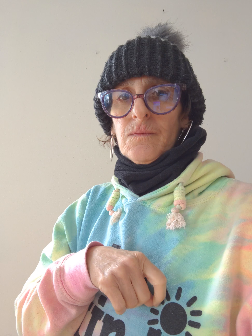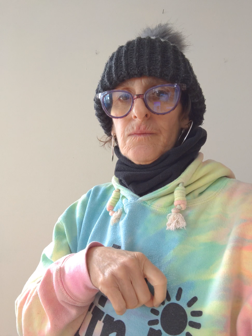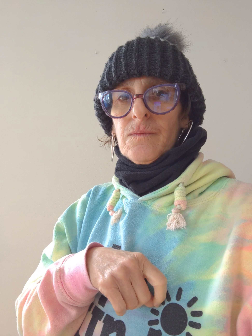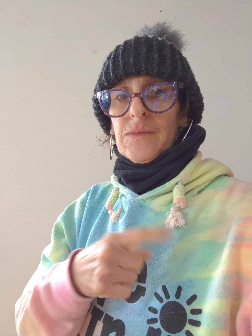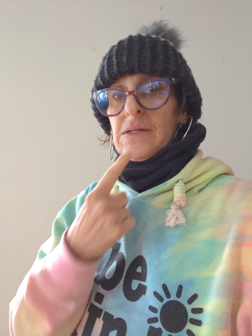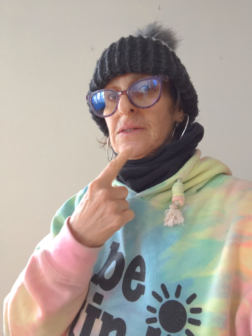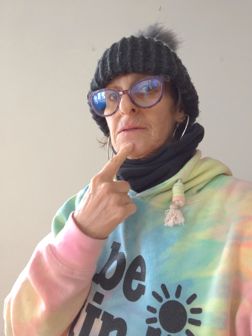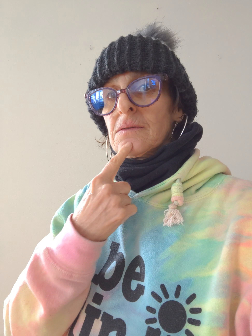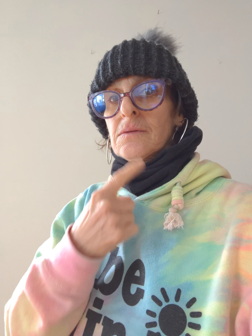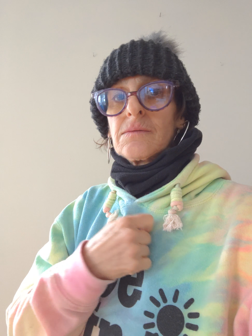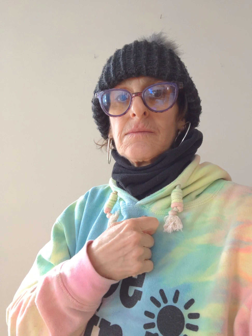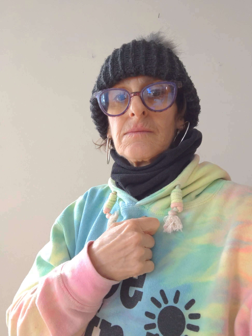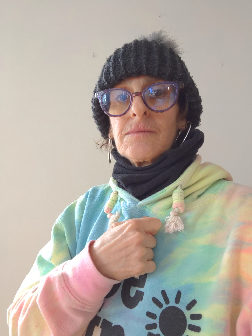say